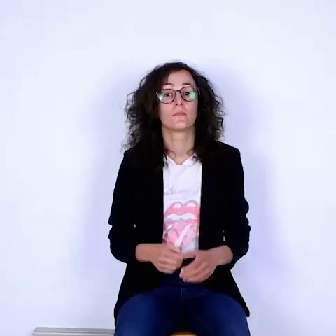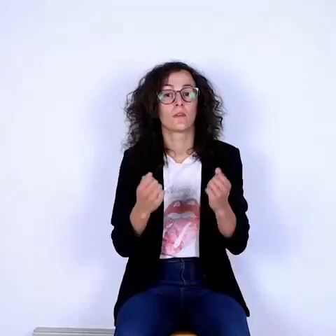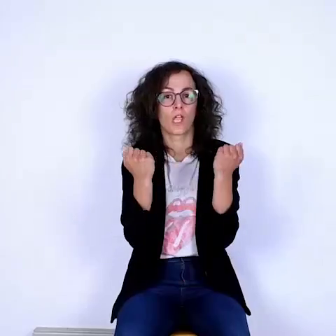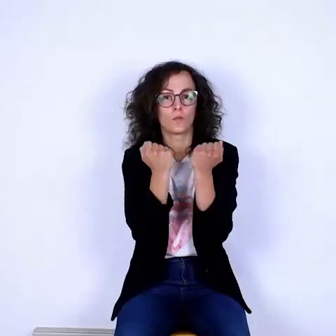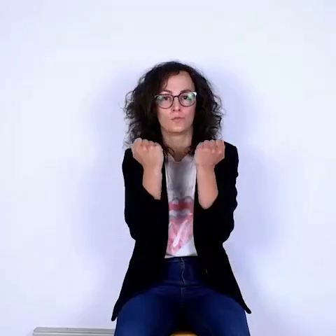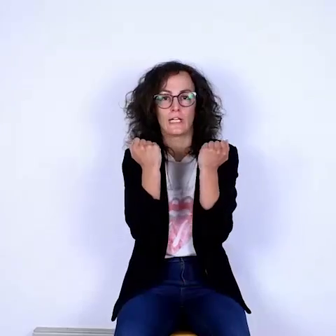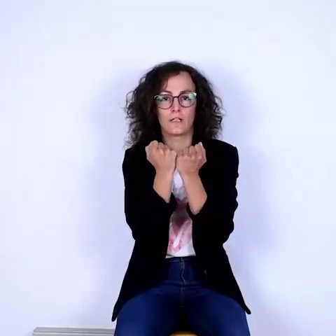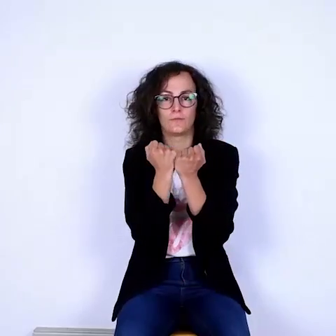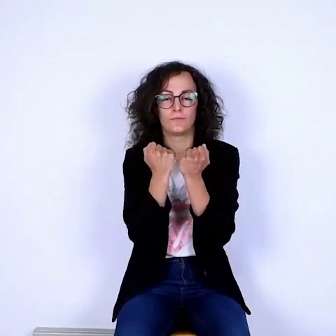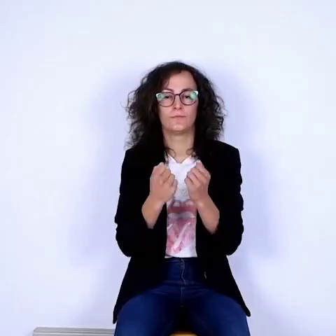auxiliar